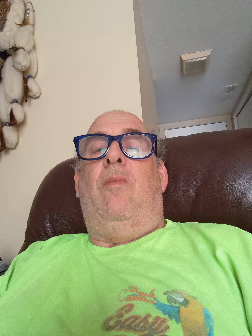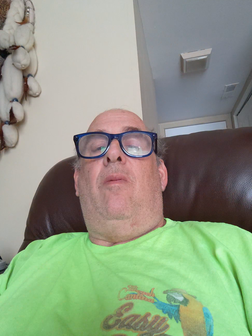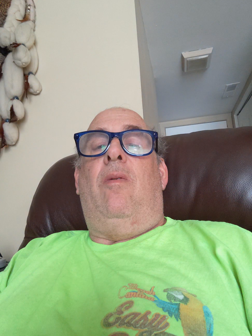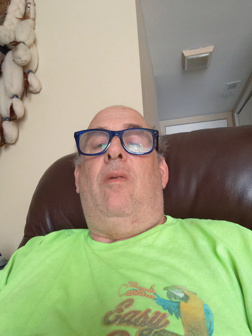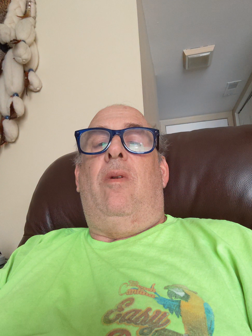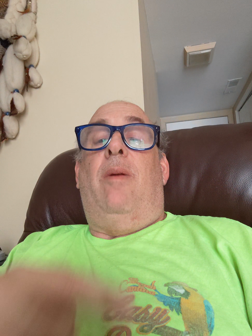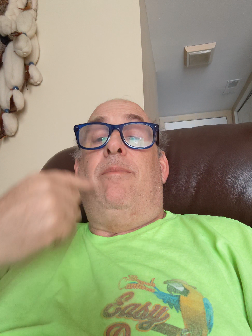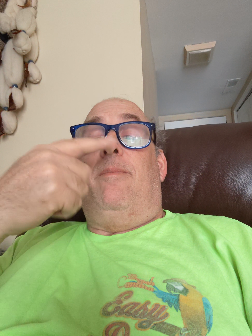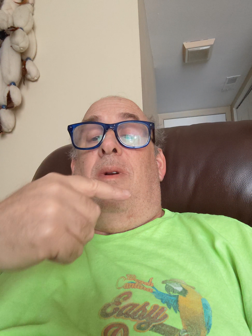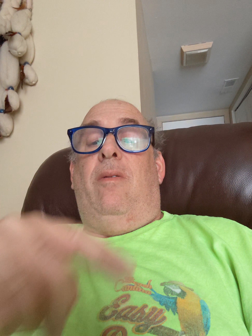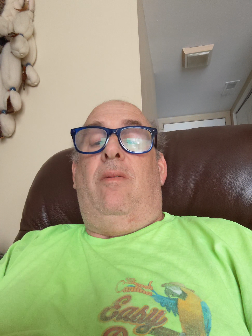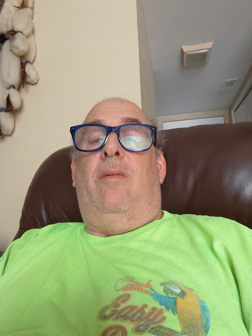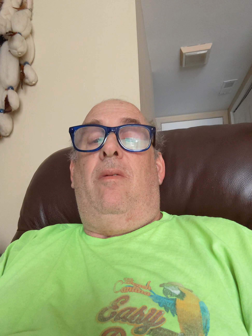mouth